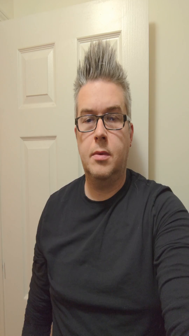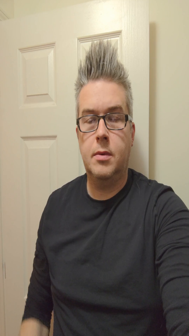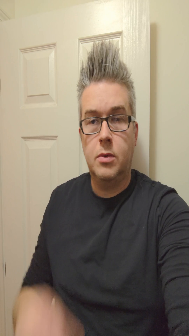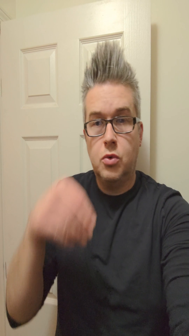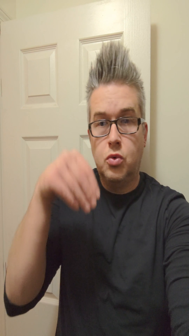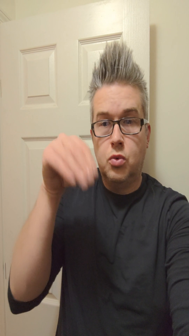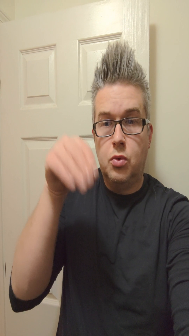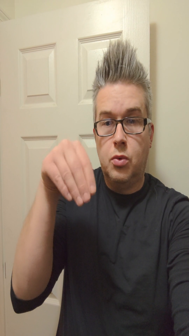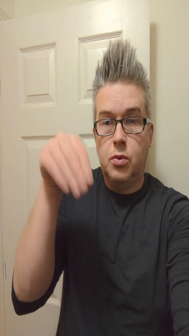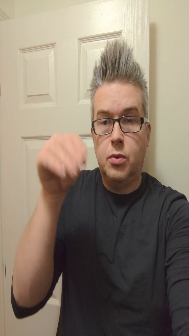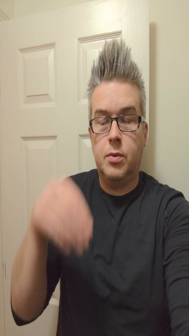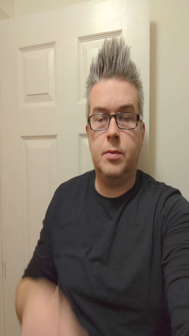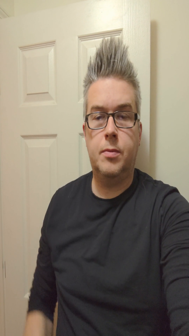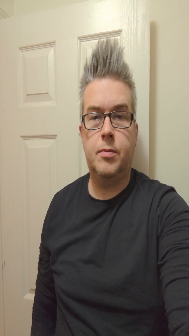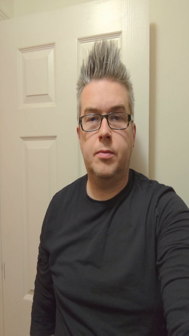store